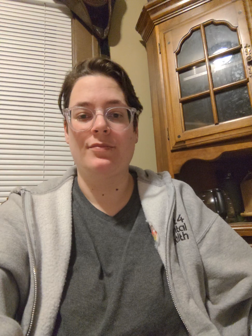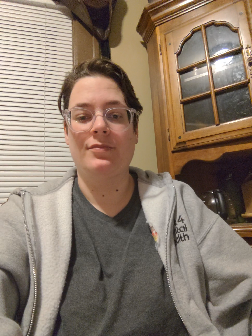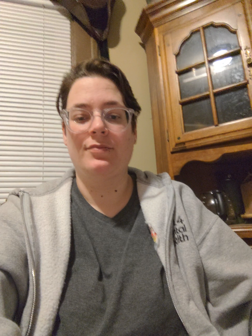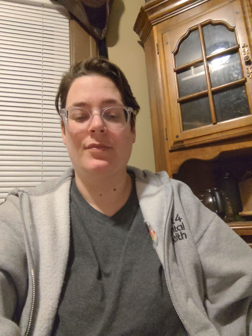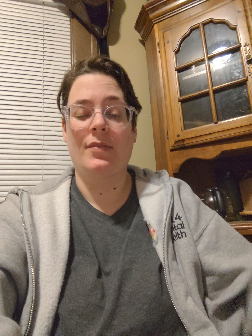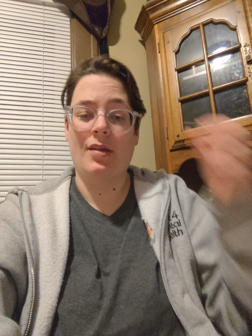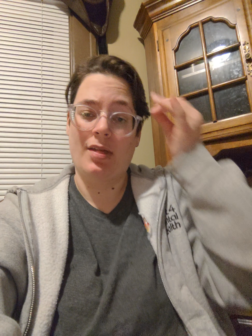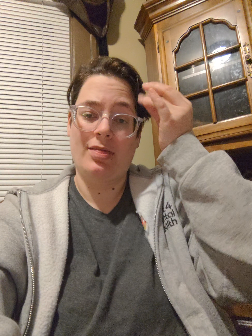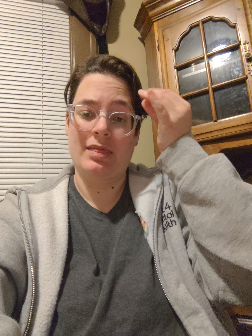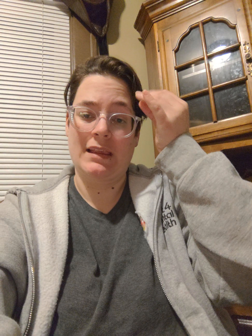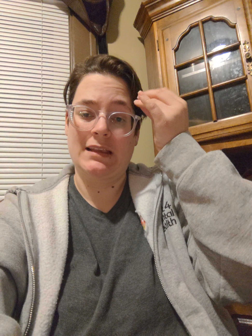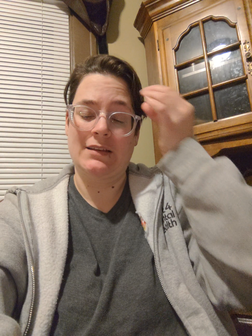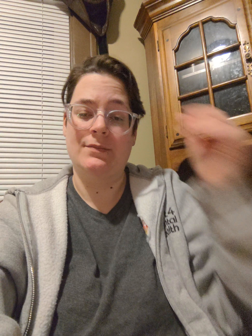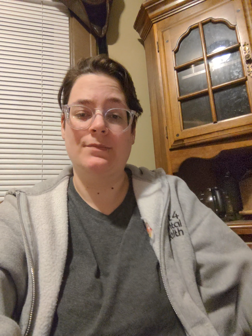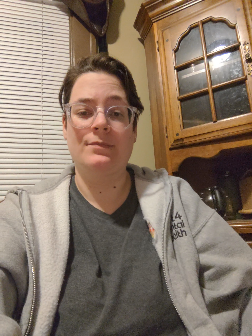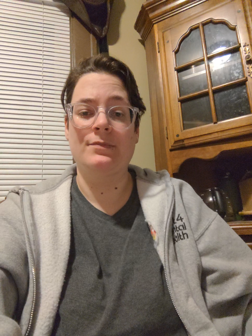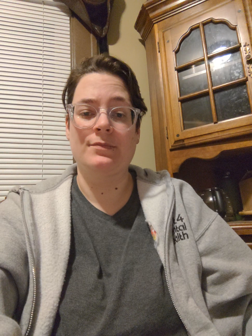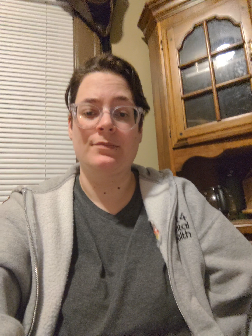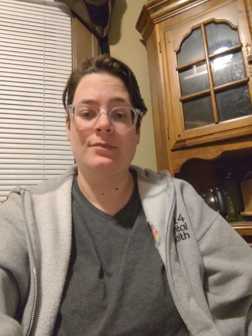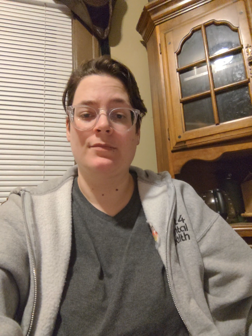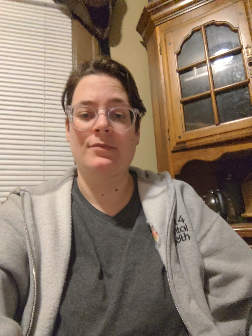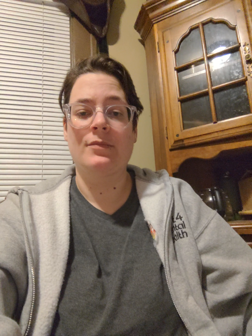think